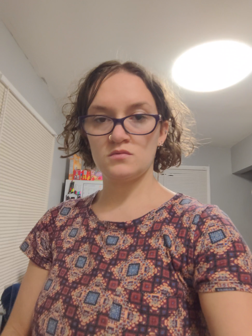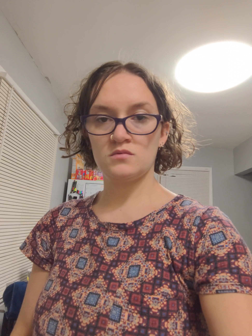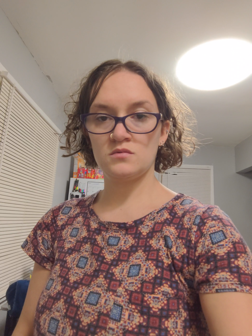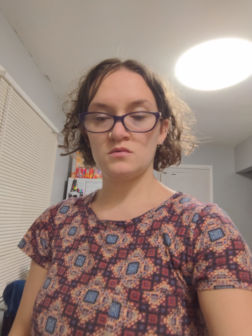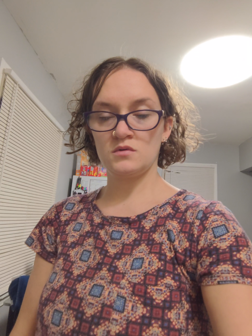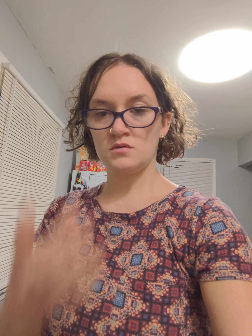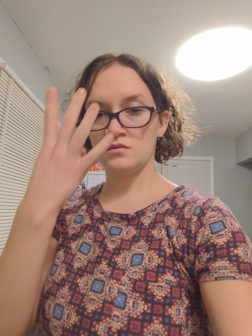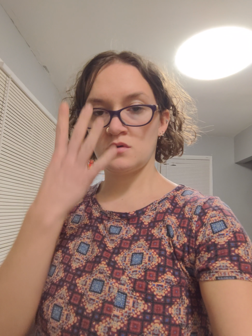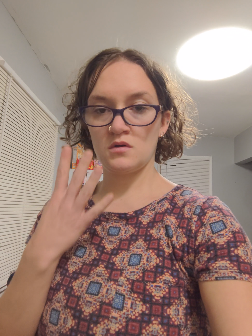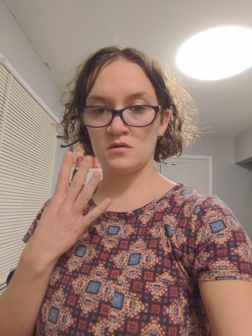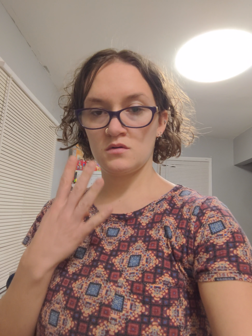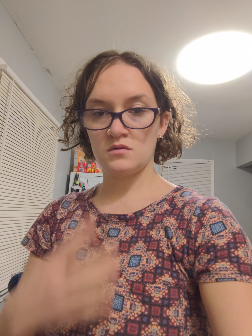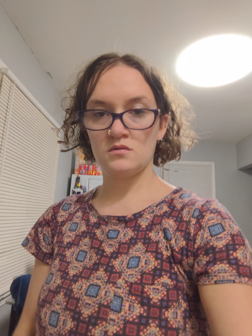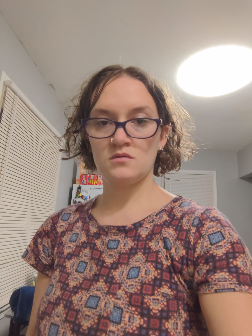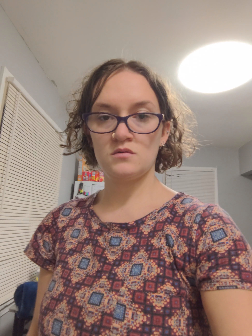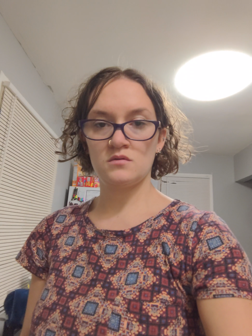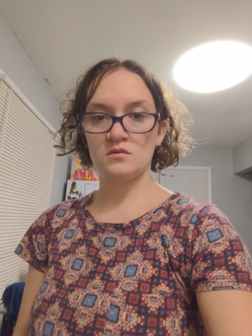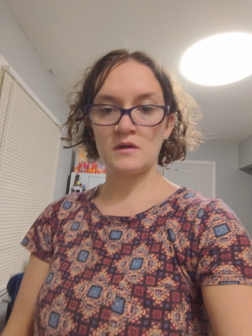sad